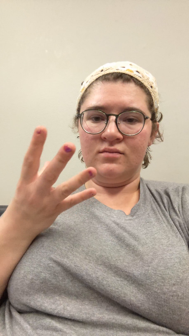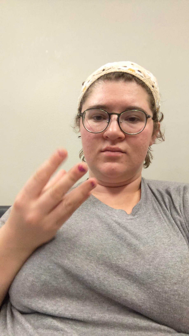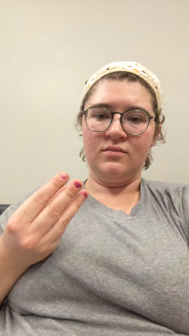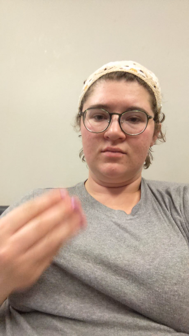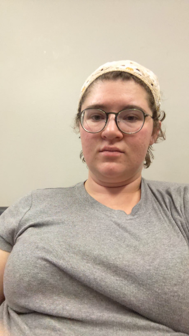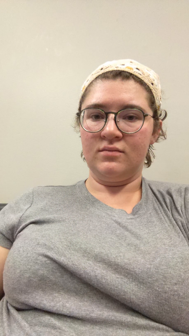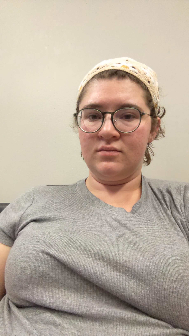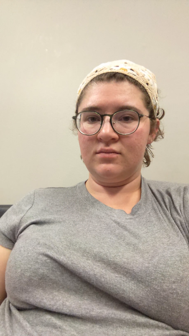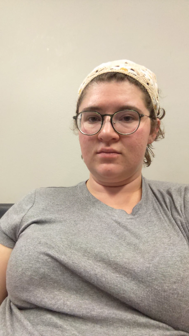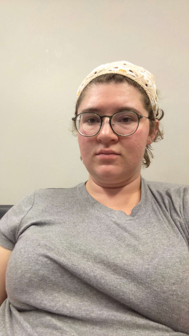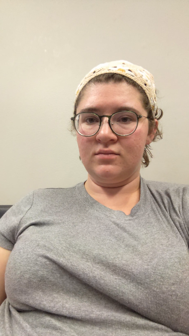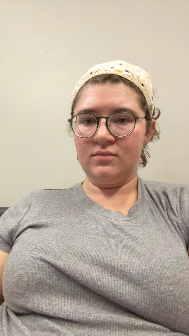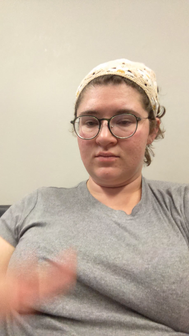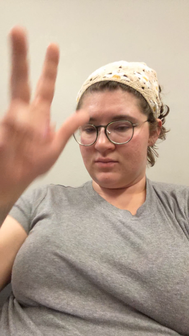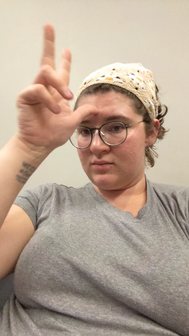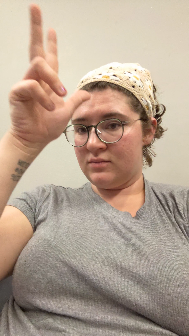rooster